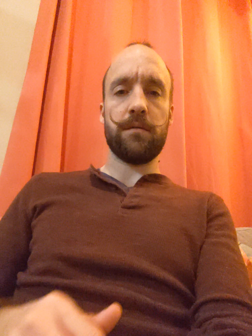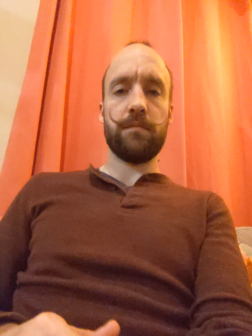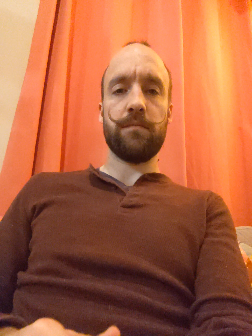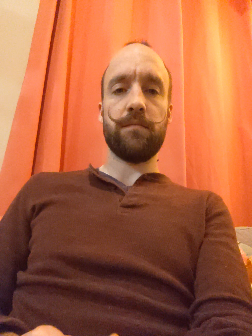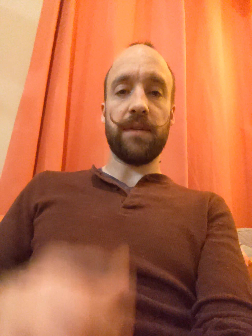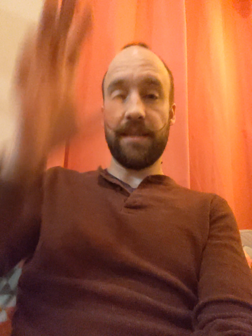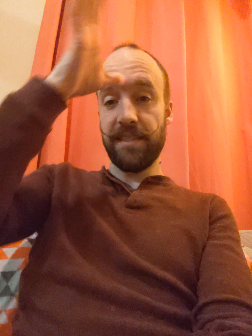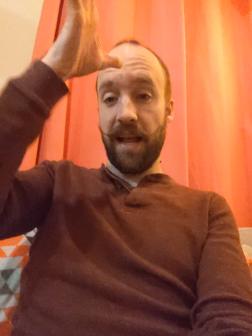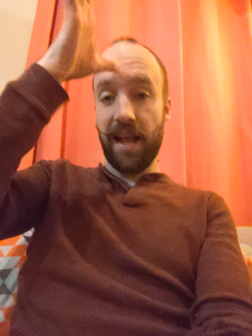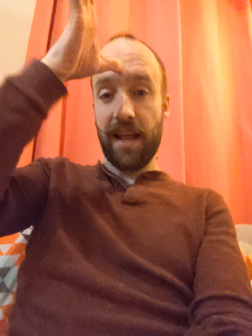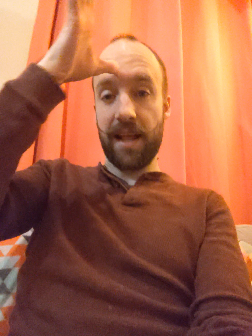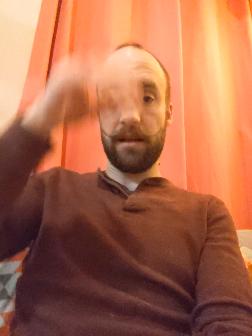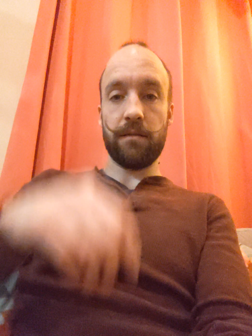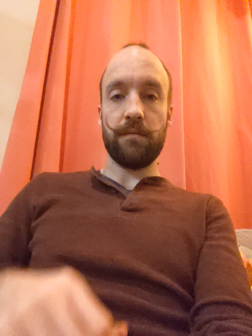dad